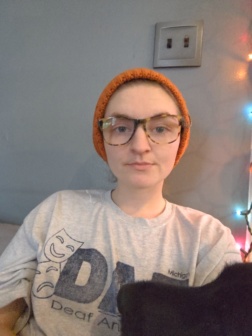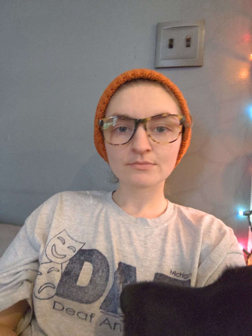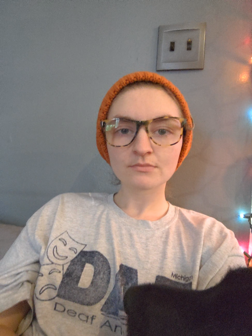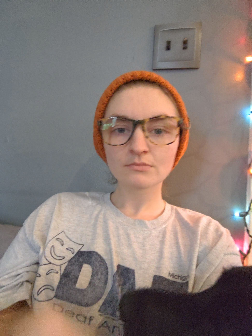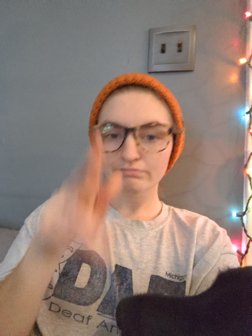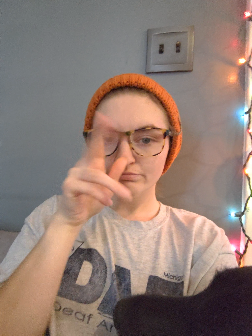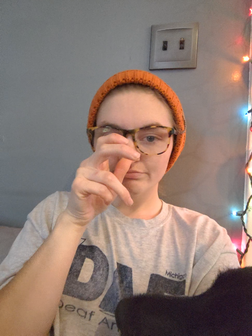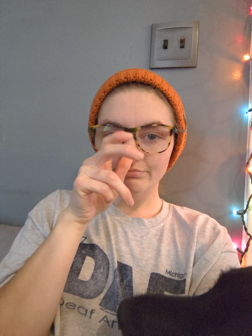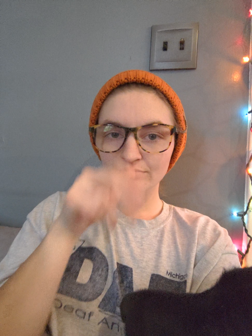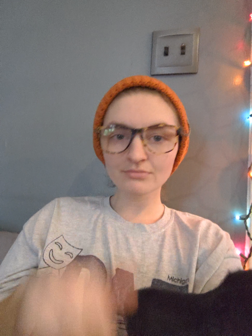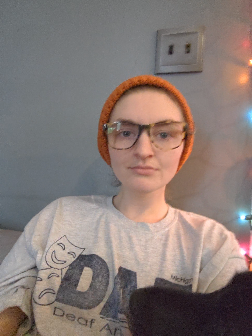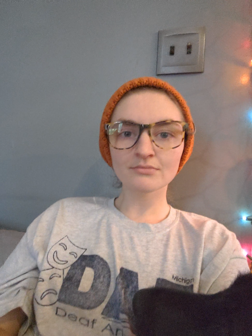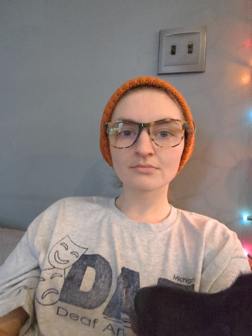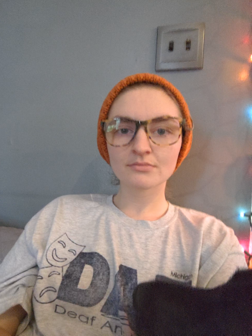bug